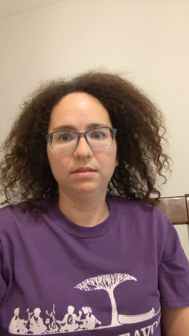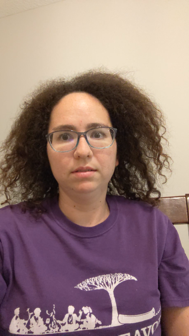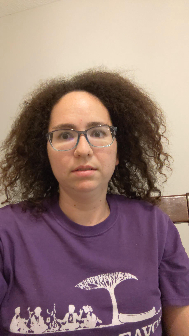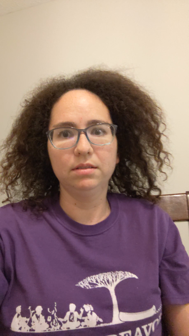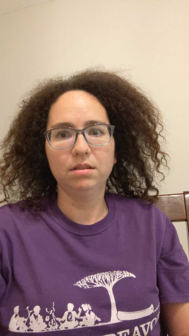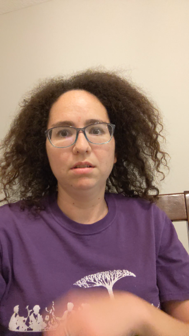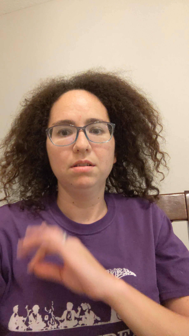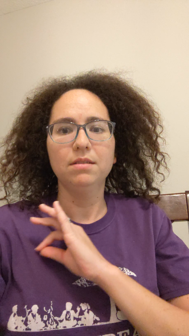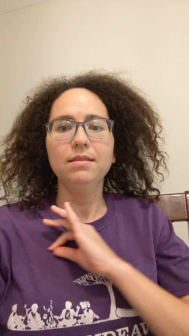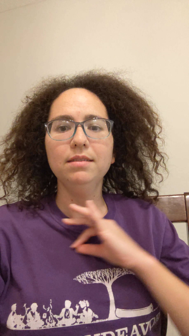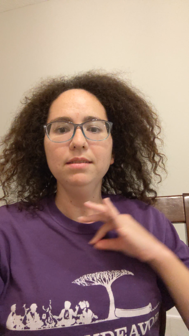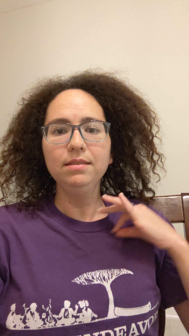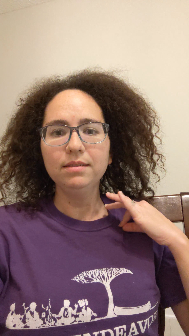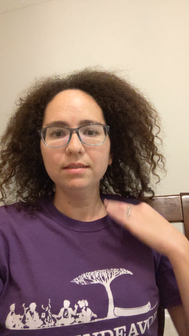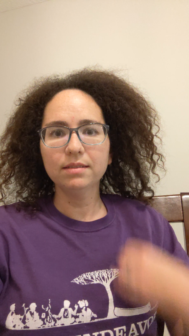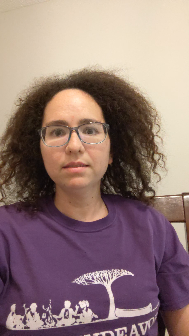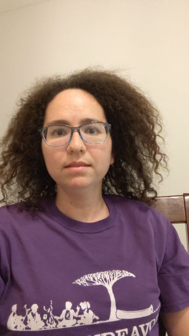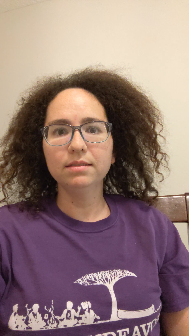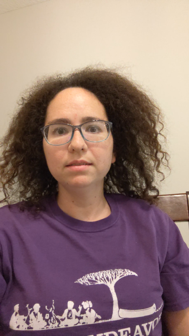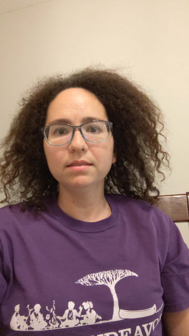beads